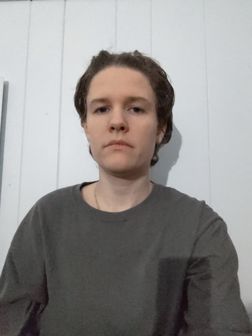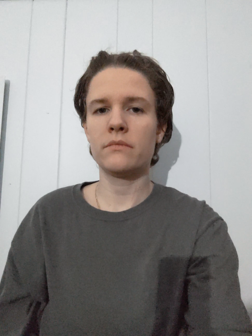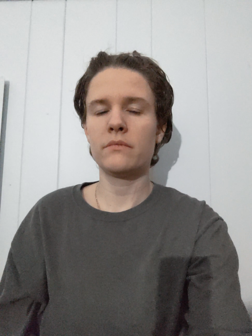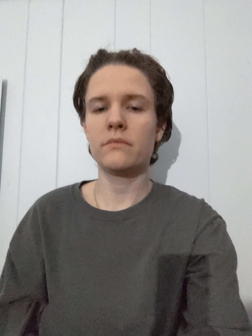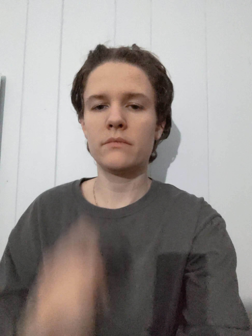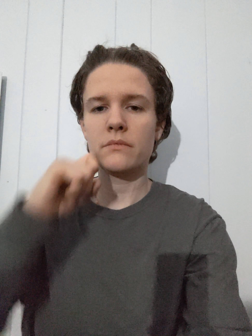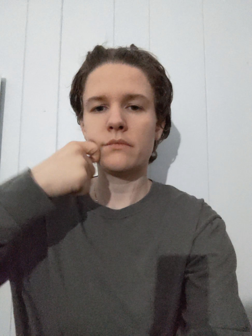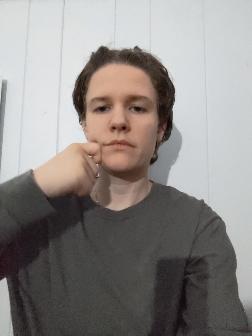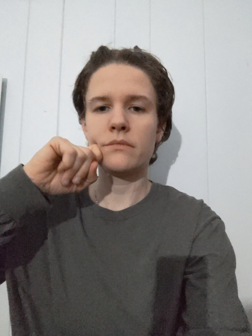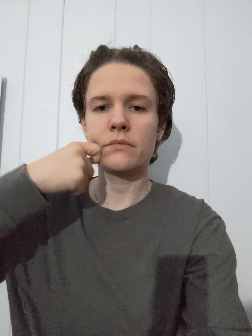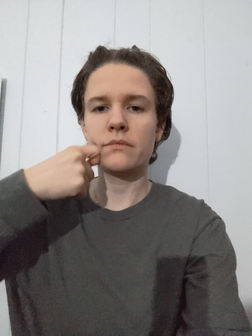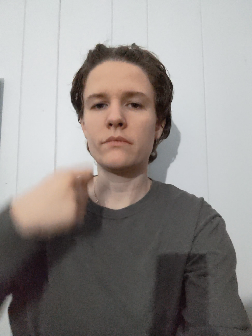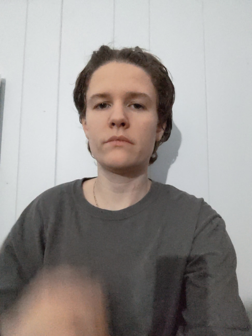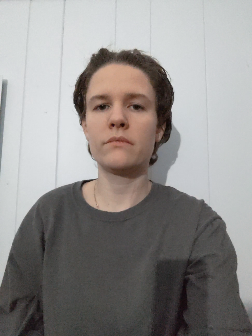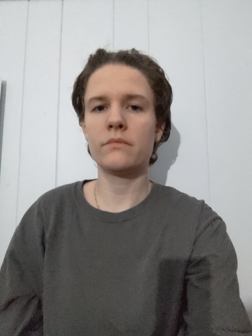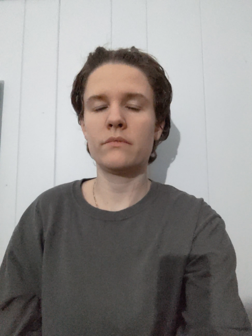apple